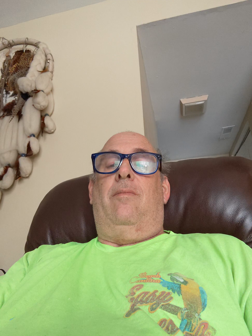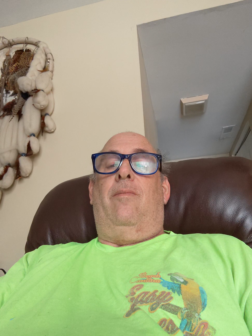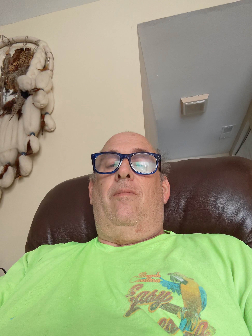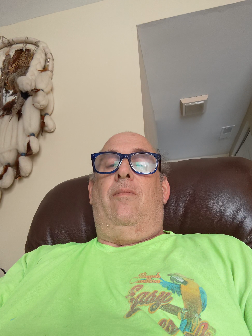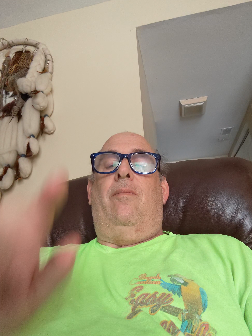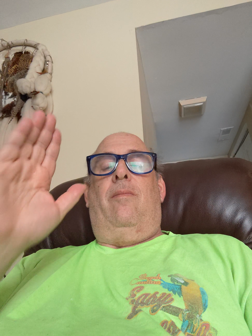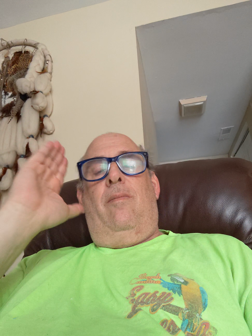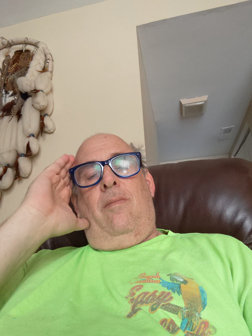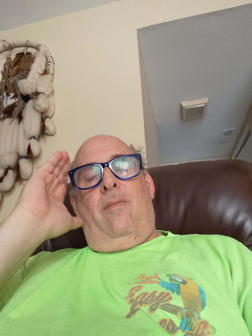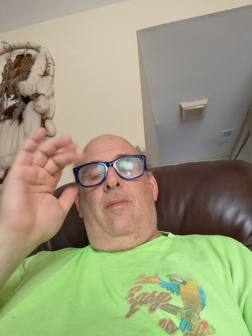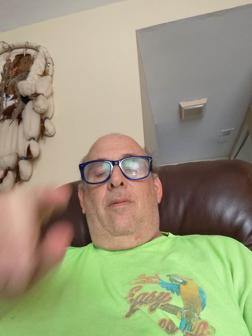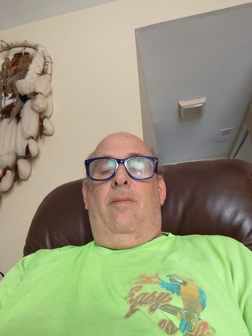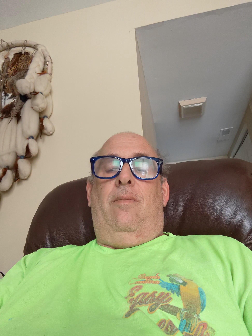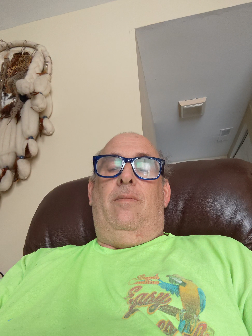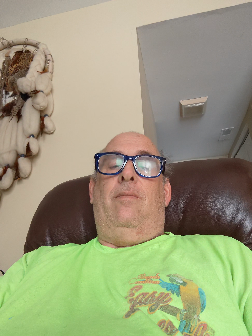bed